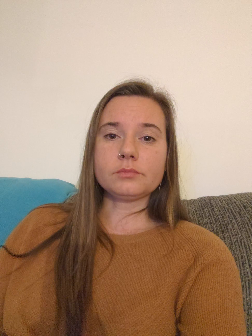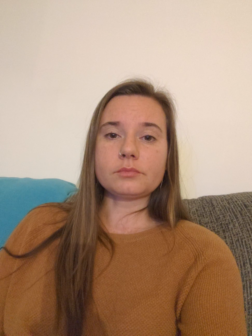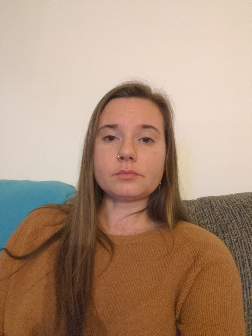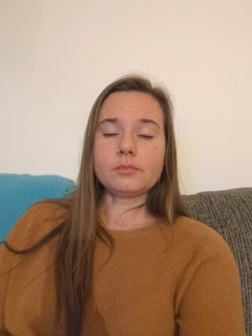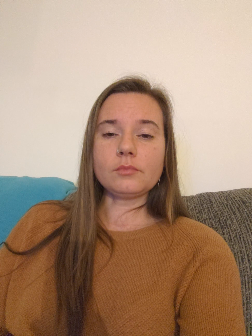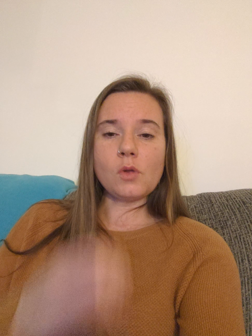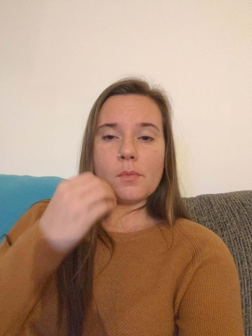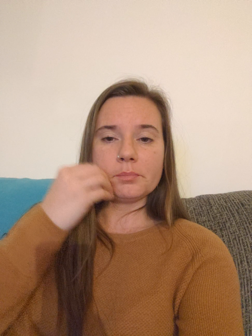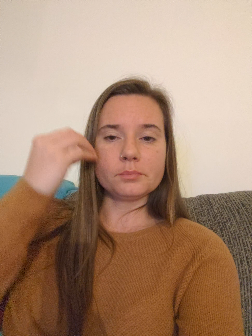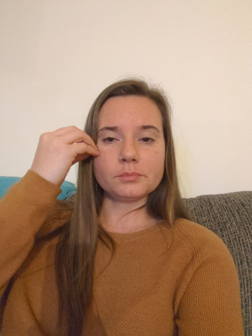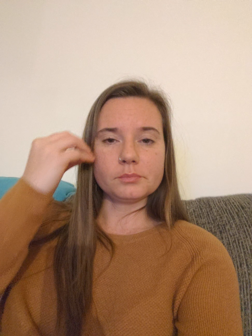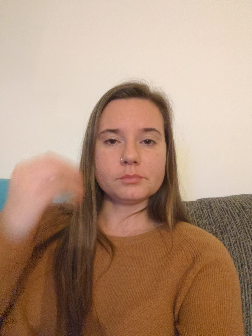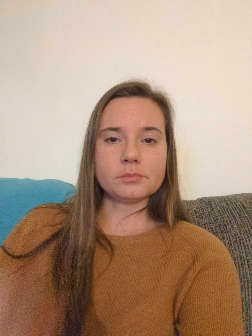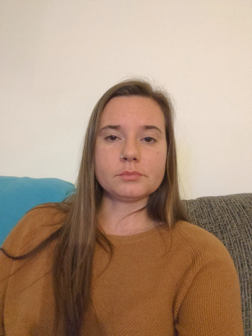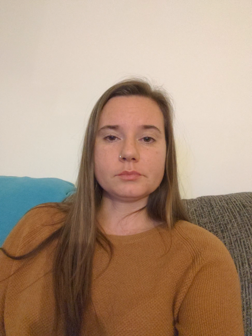home